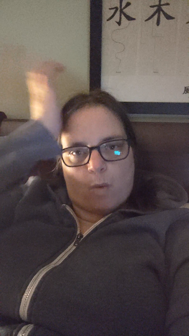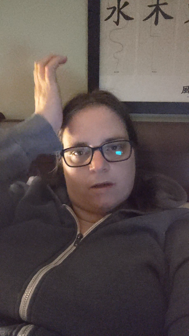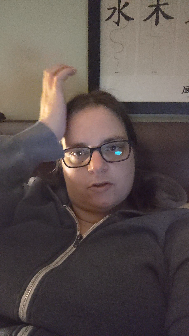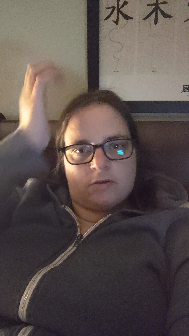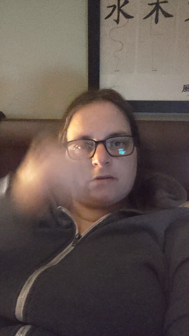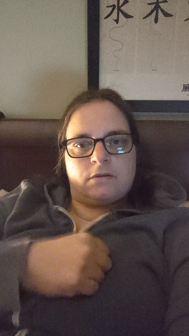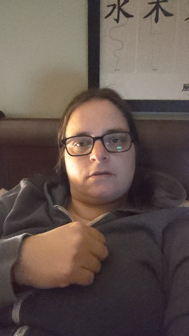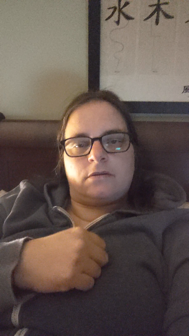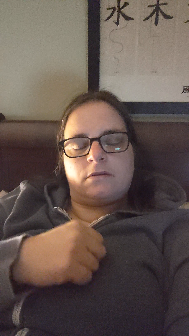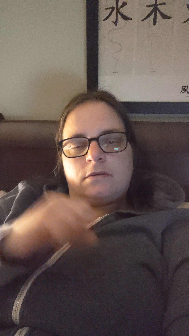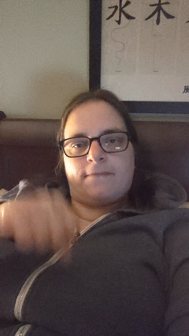bicycle